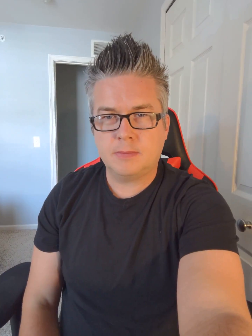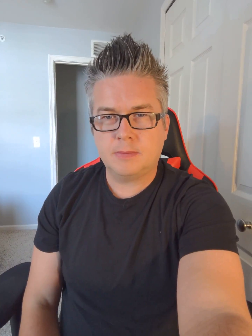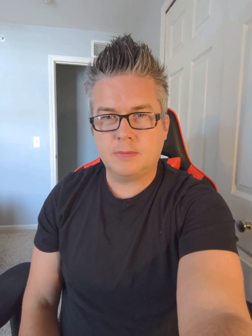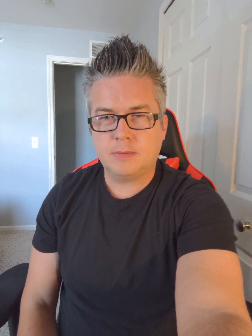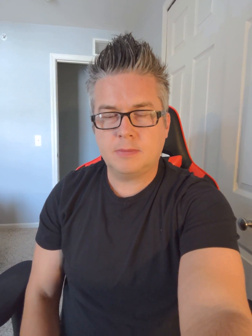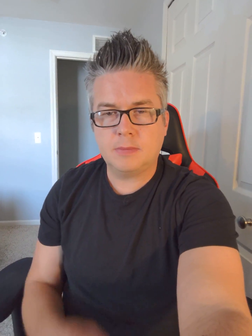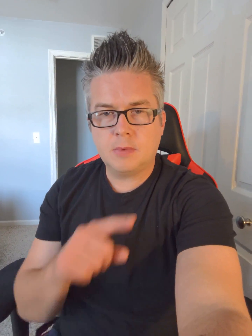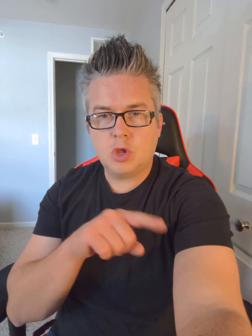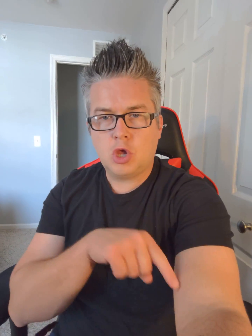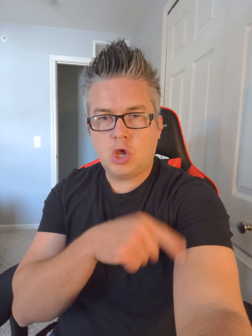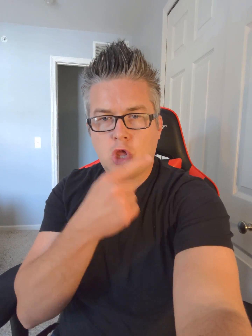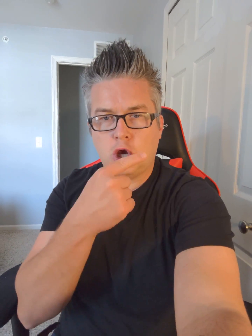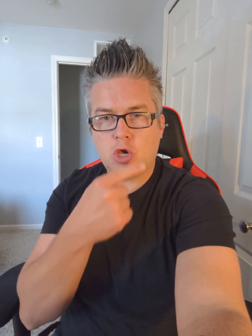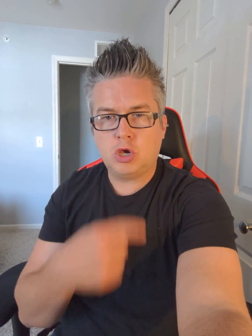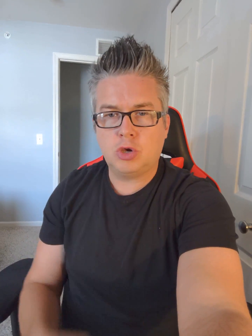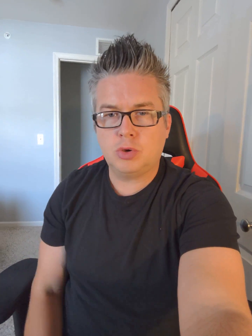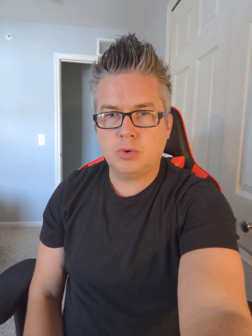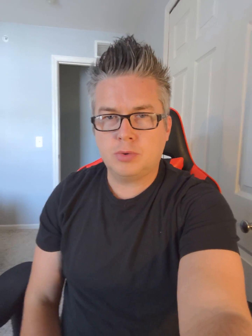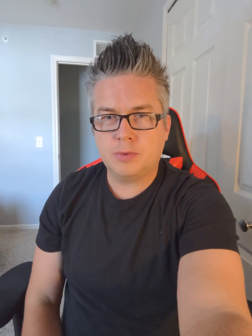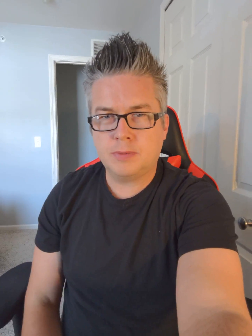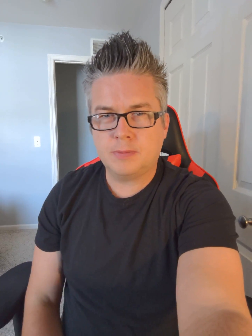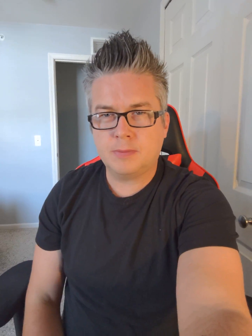long